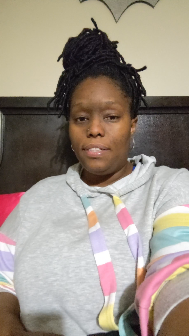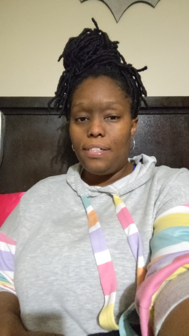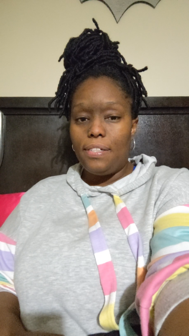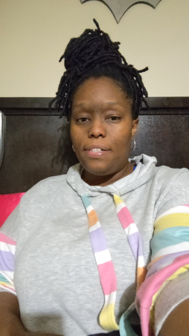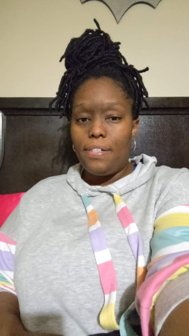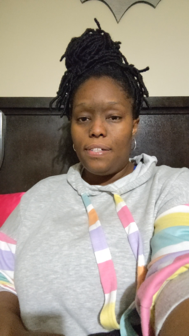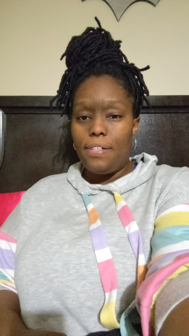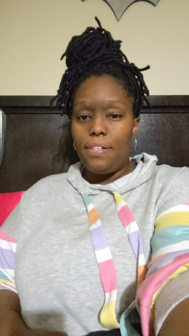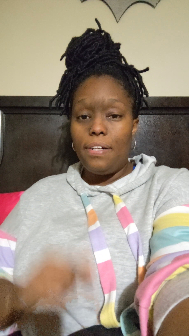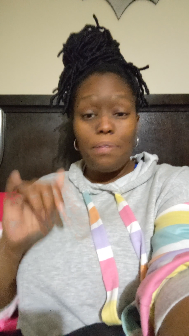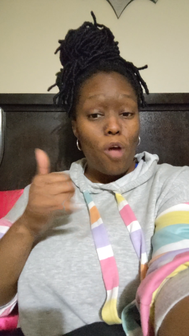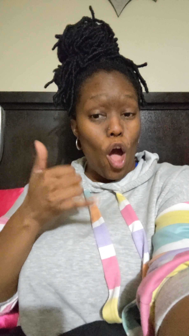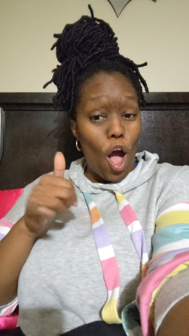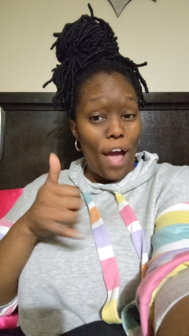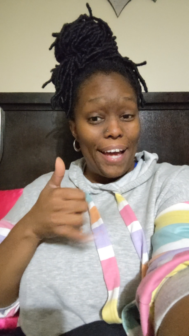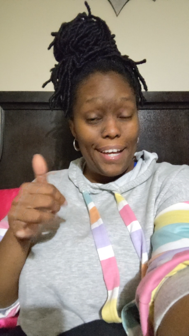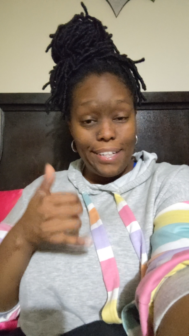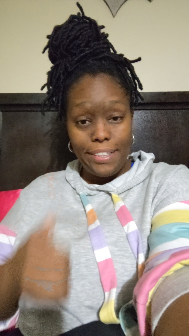party